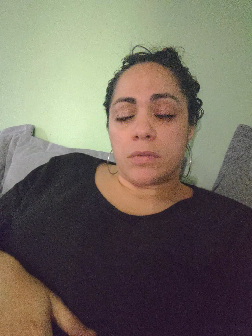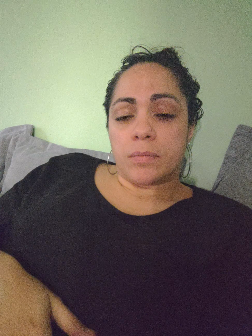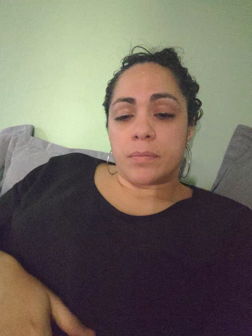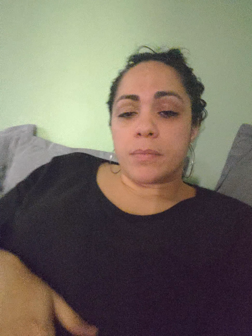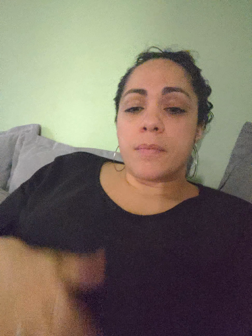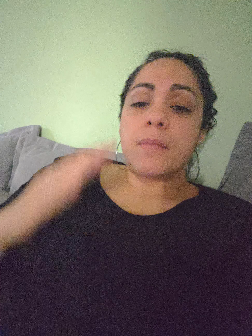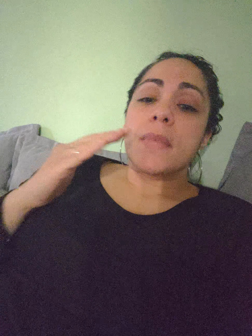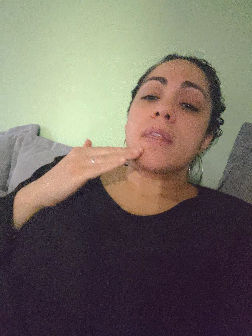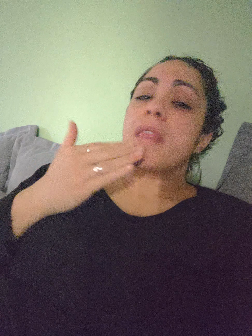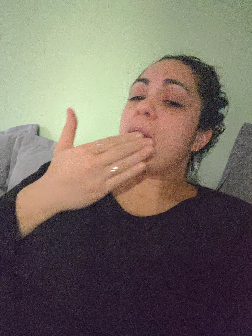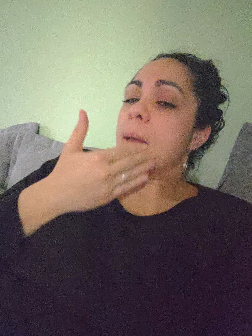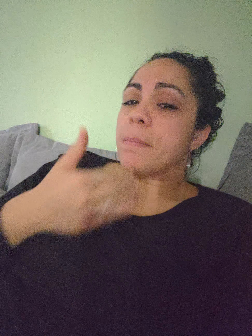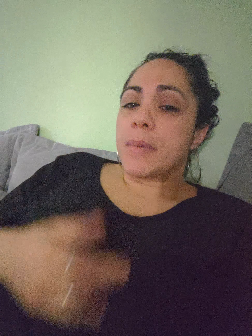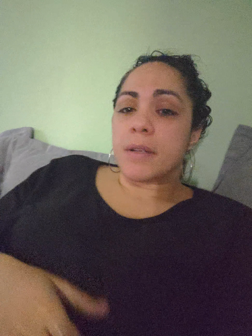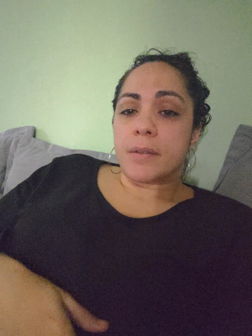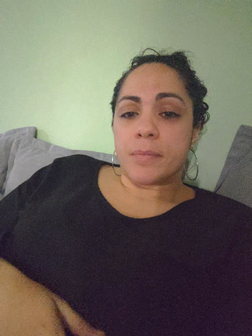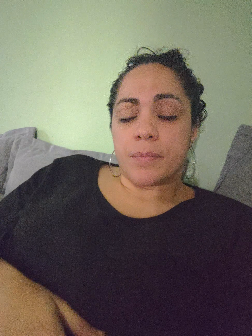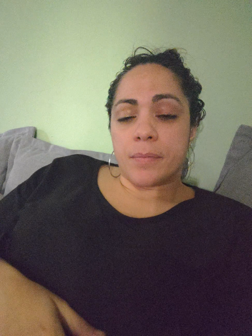napkin